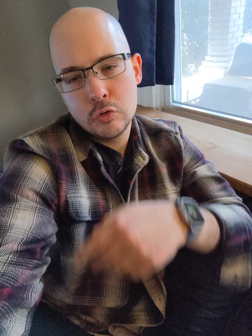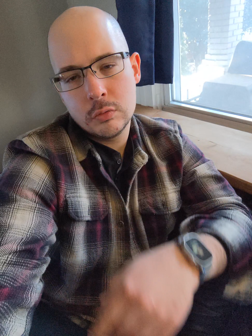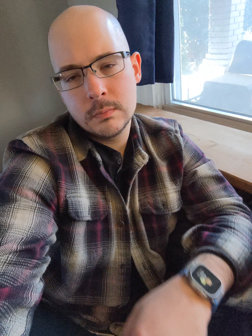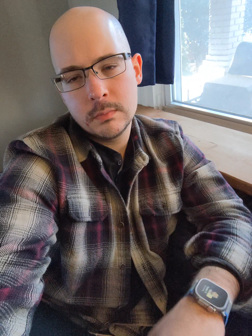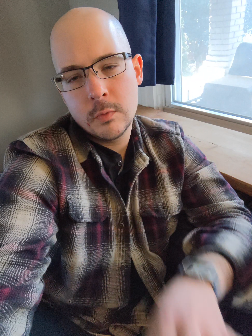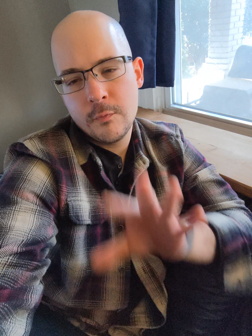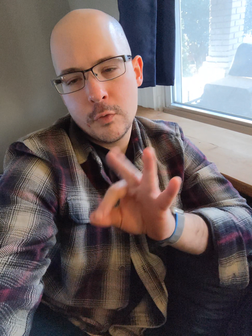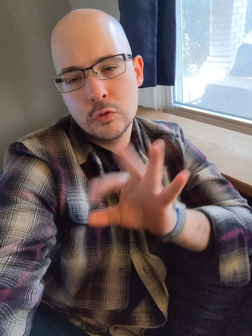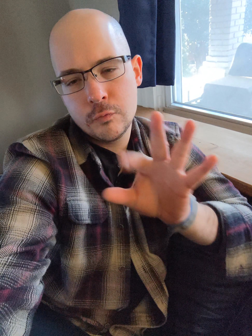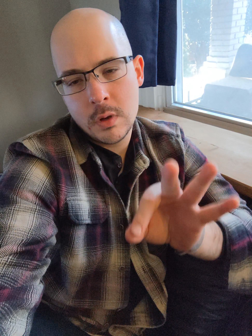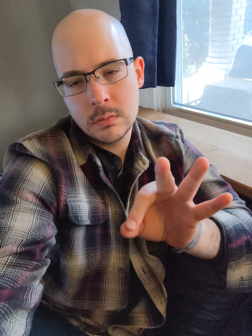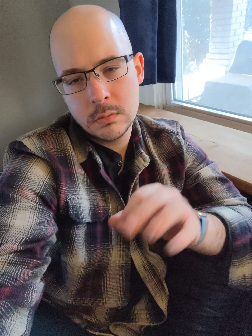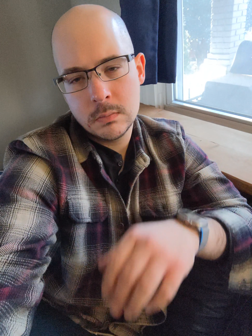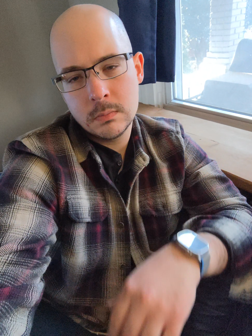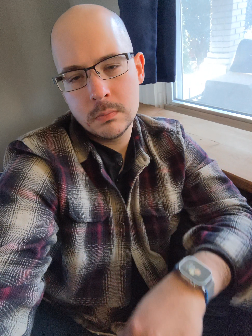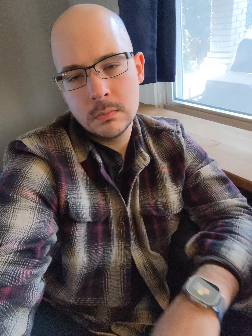french fries